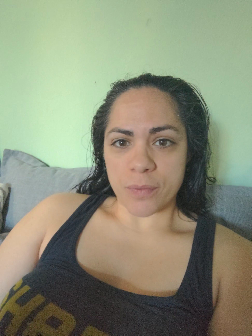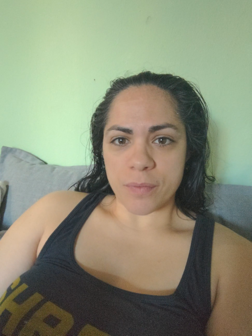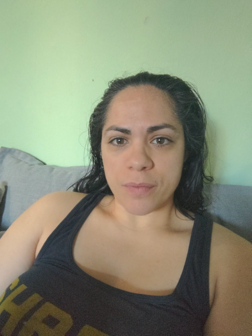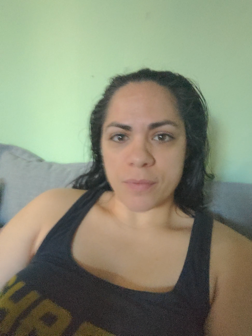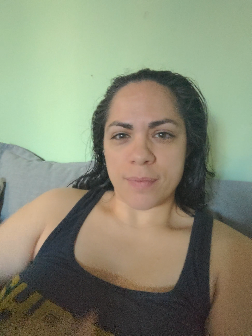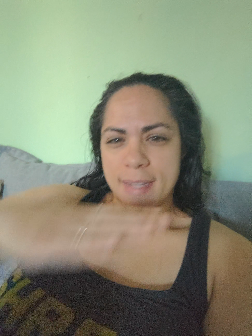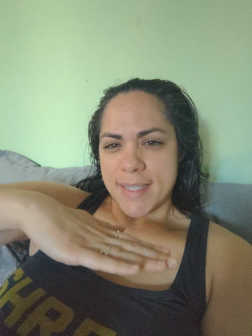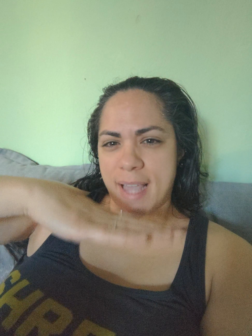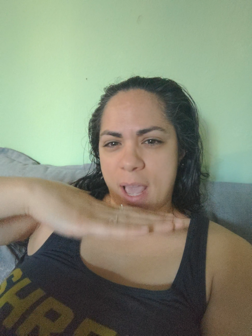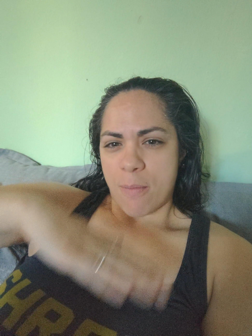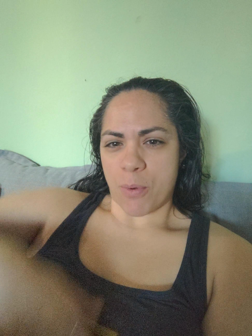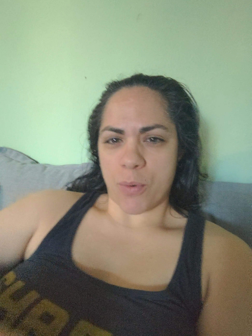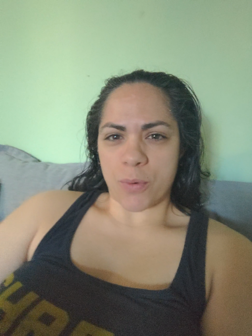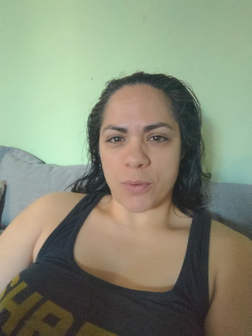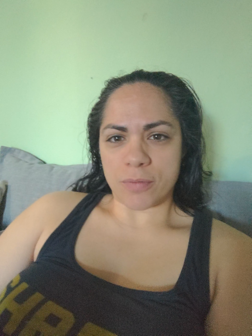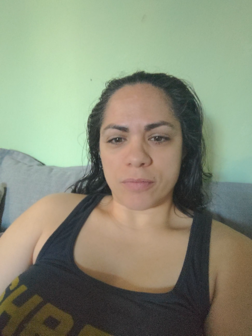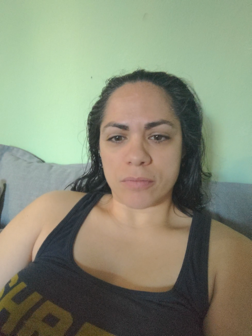table